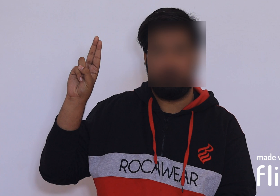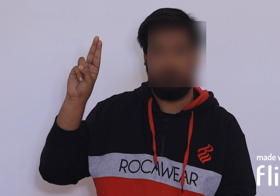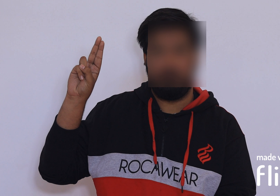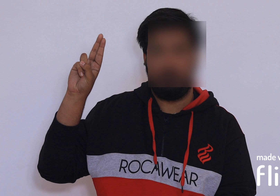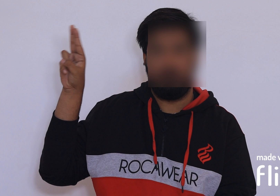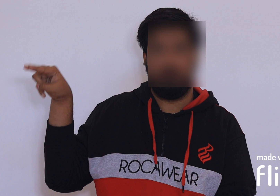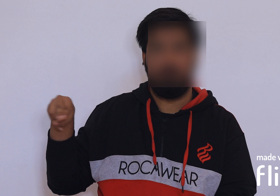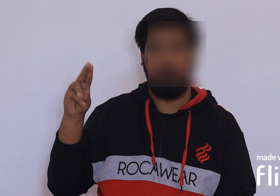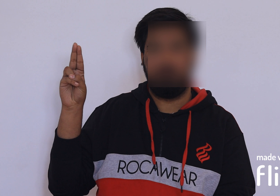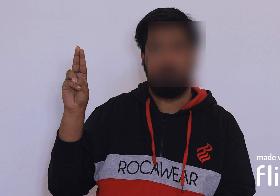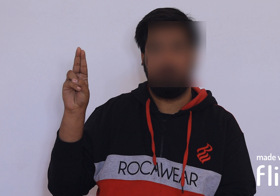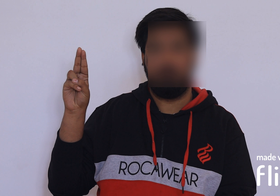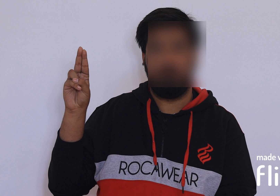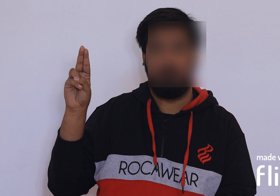ہ